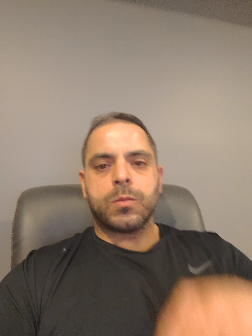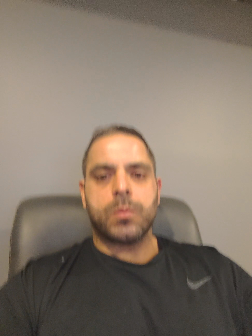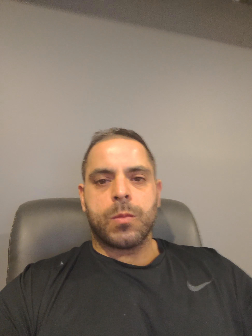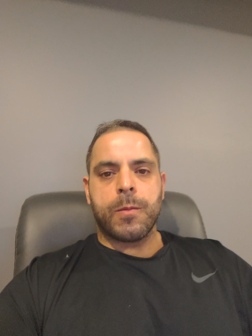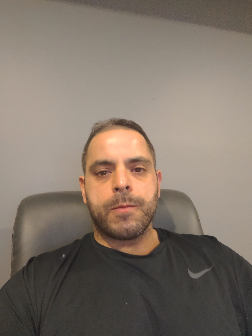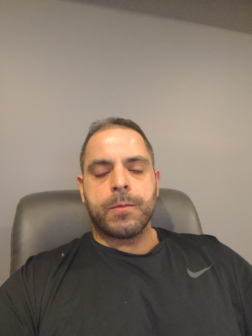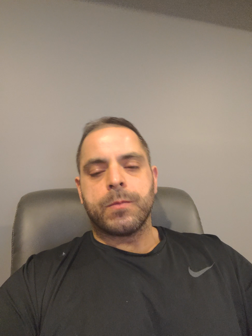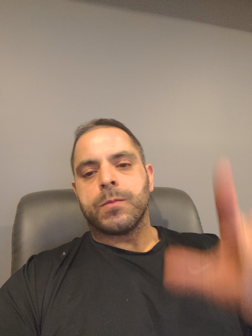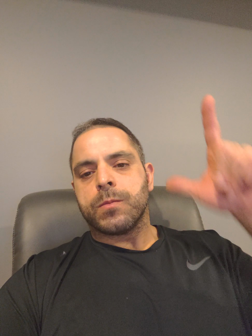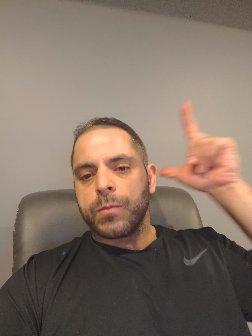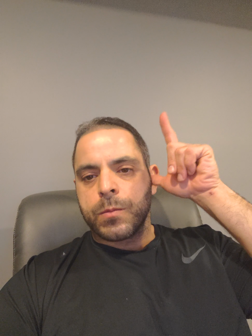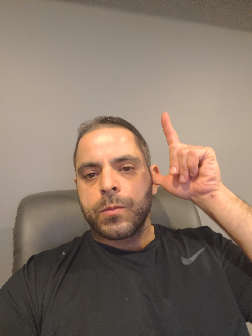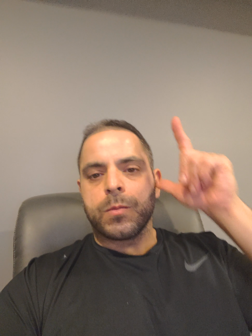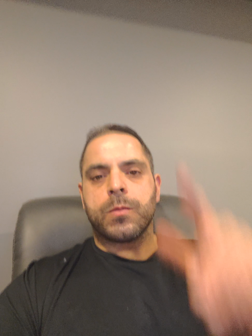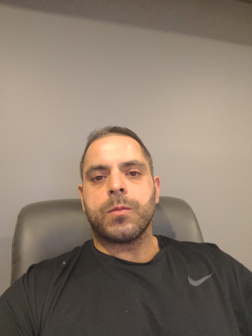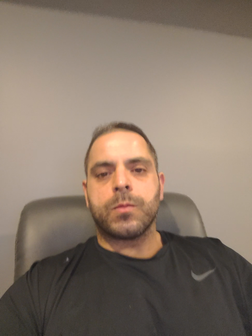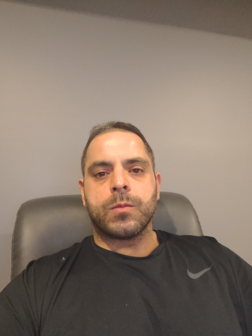listen